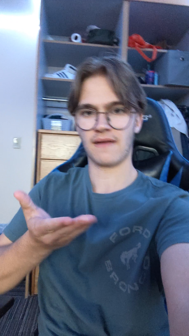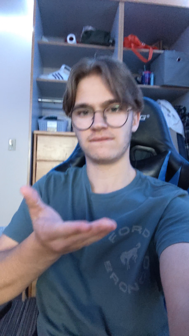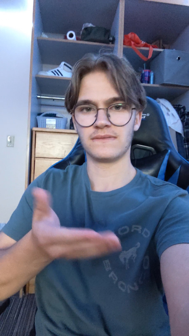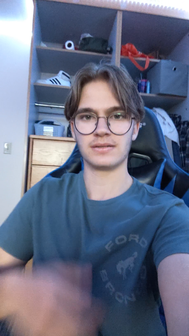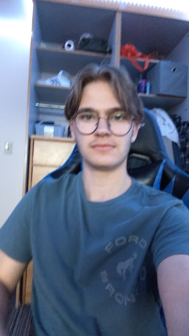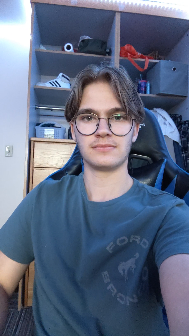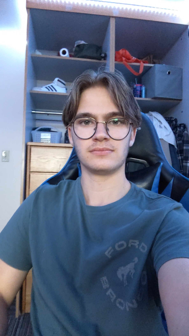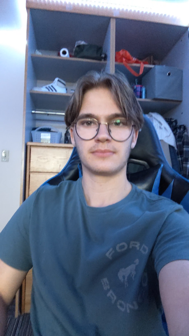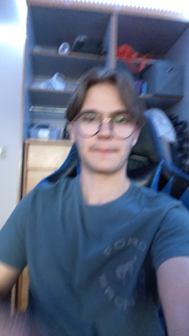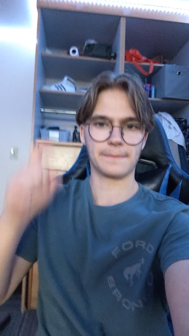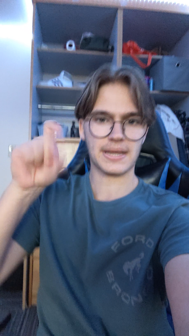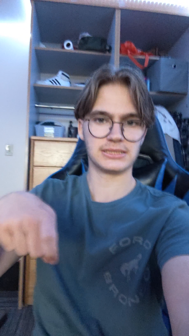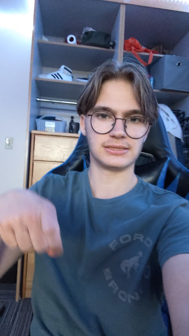must